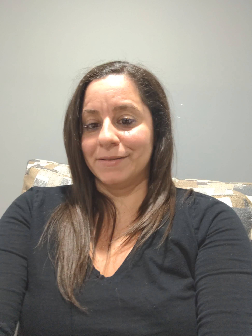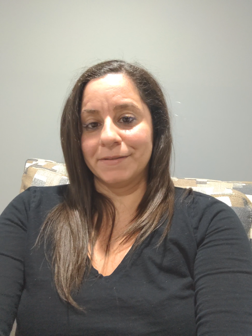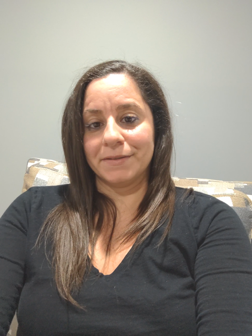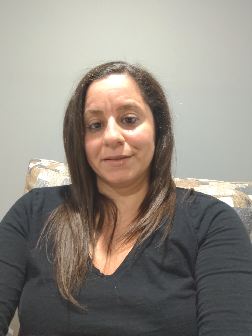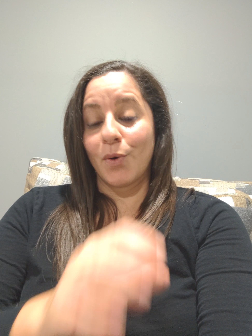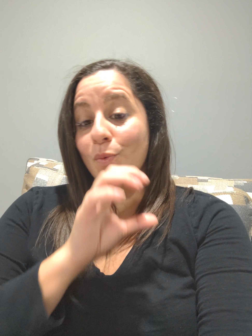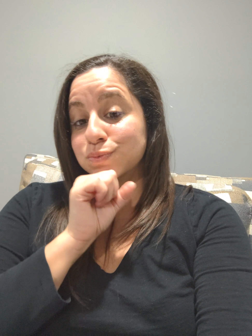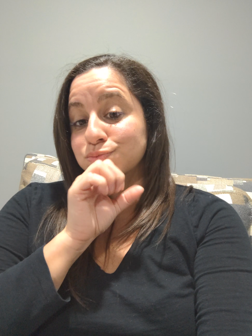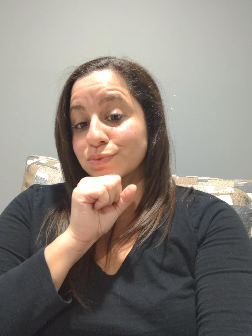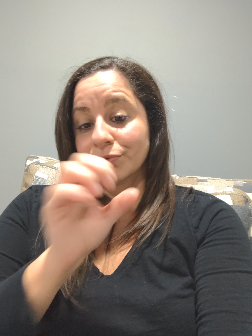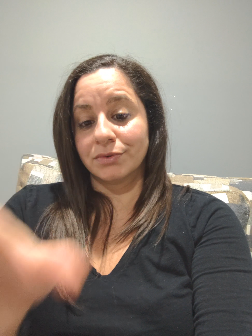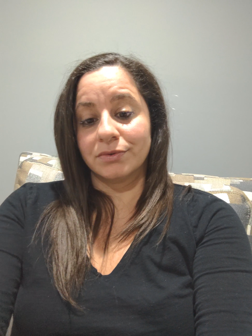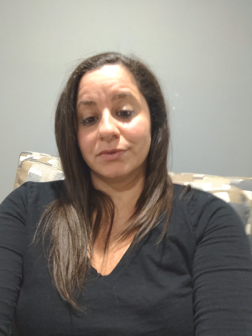orange